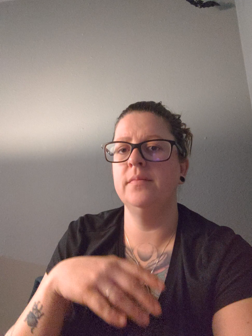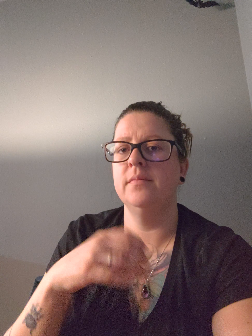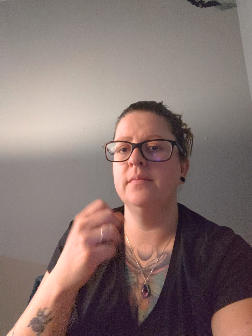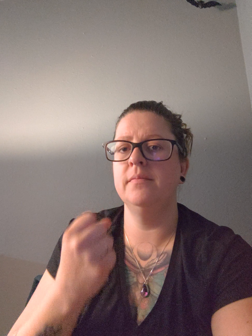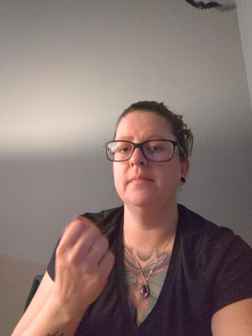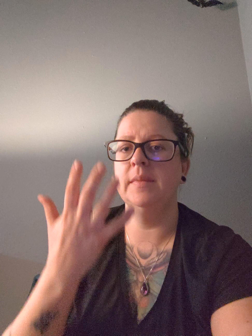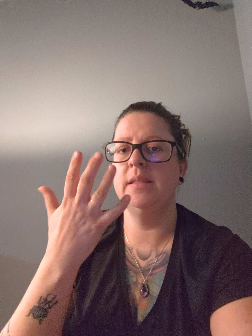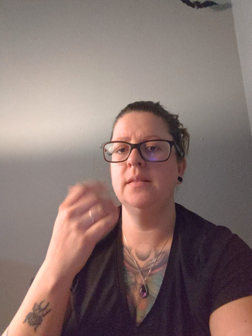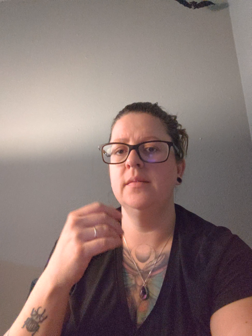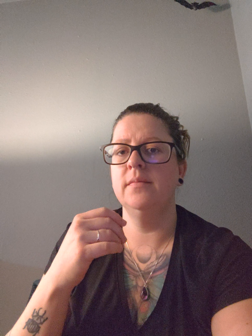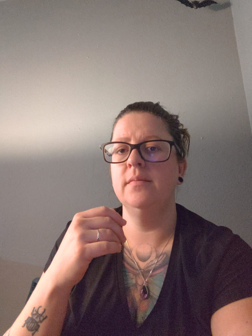mitten